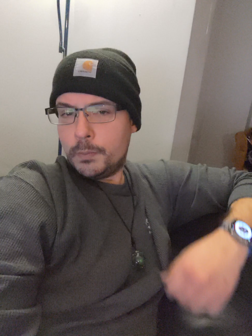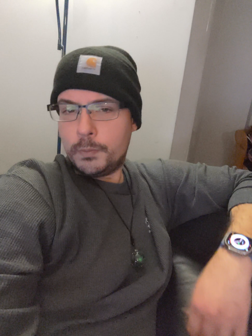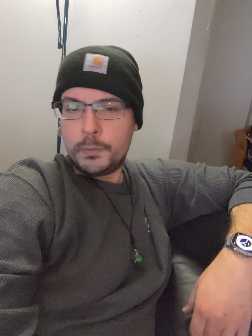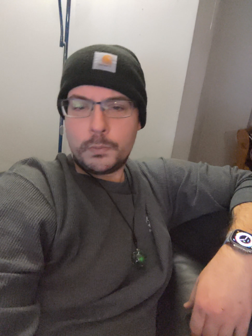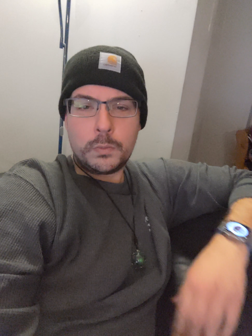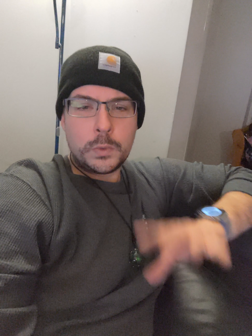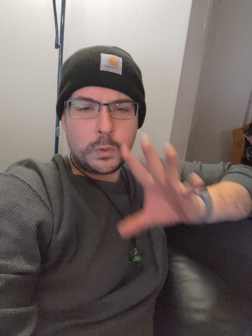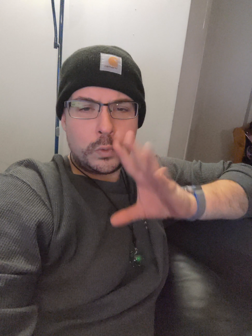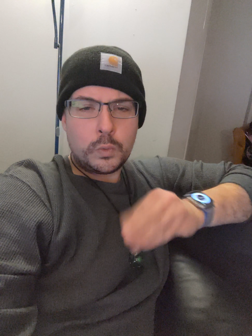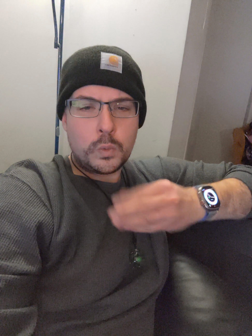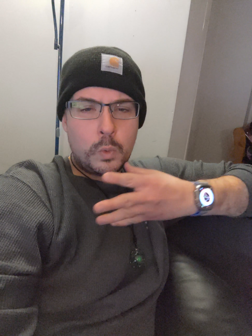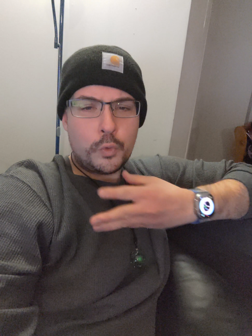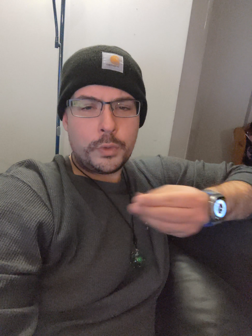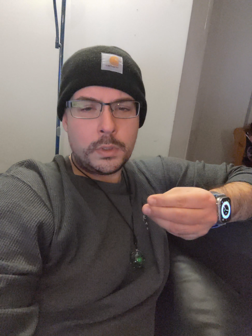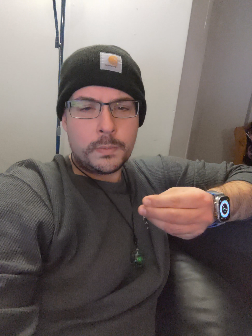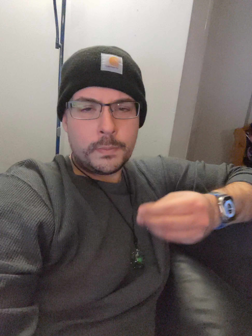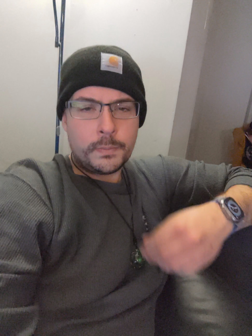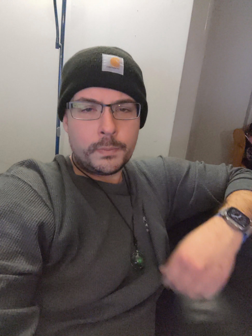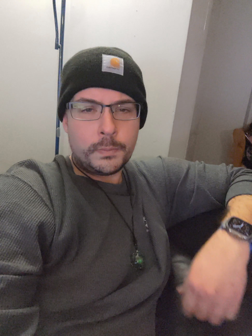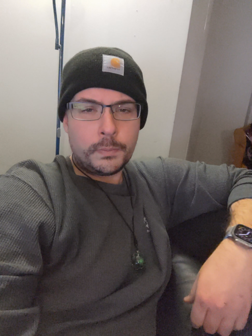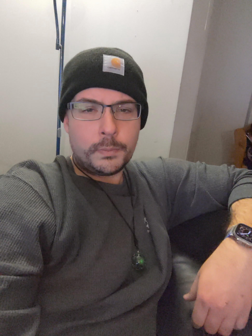story